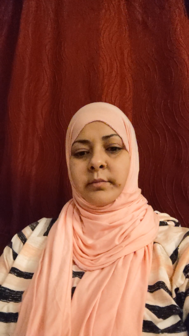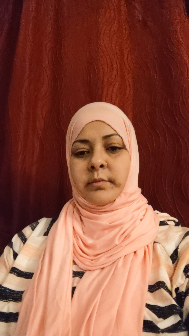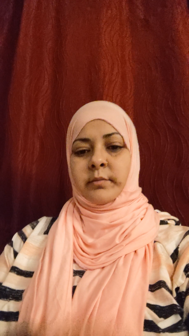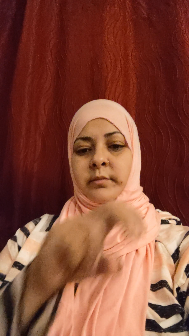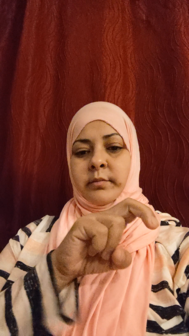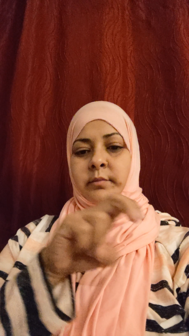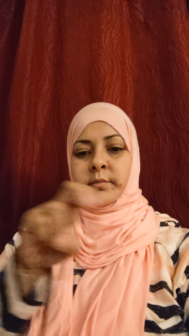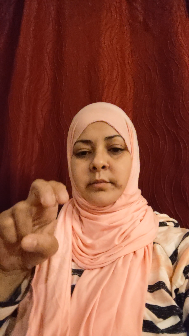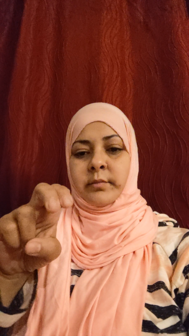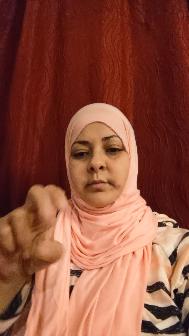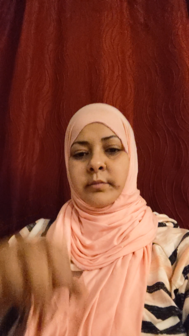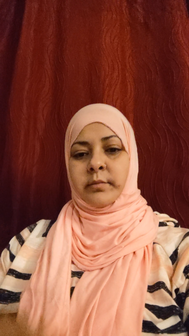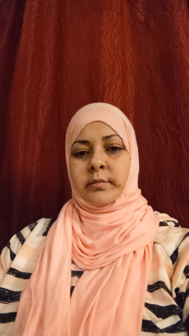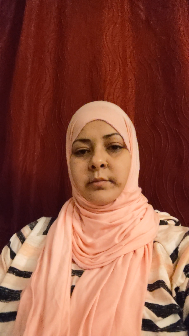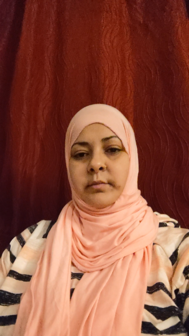bench